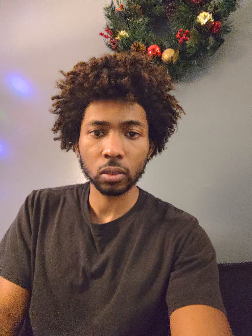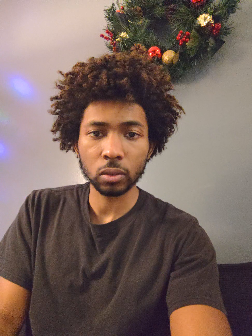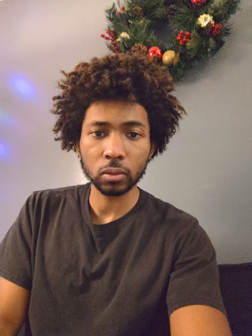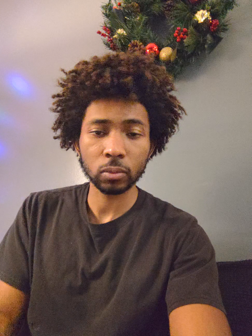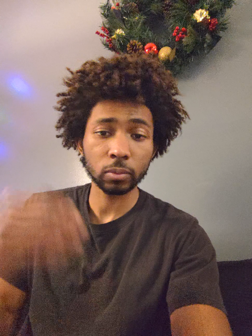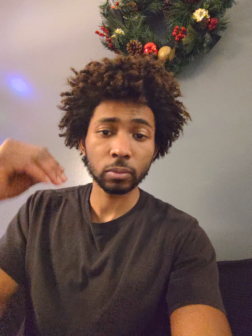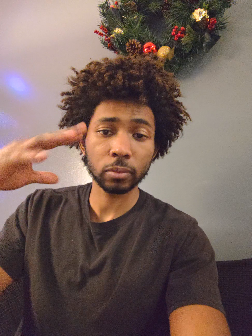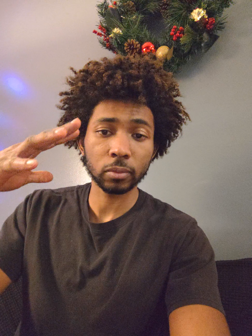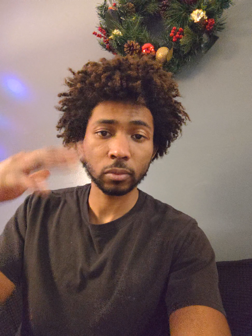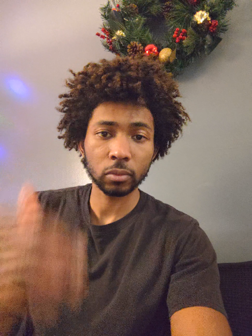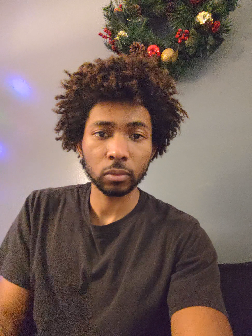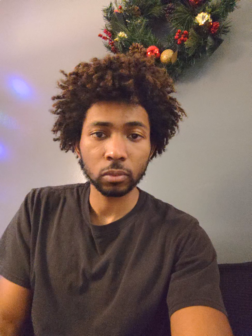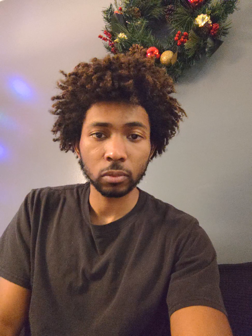lamp